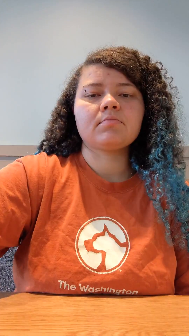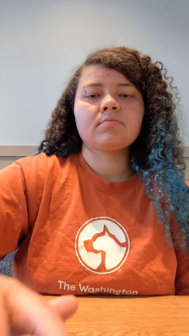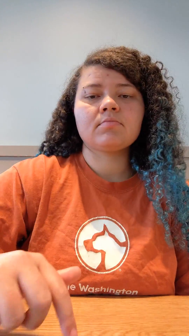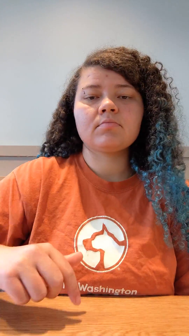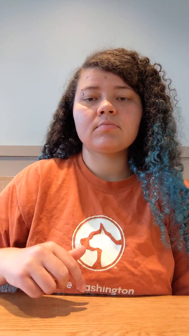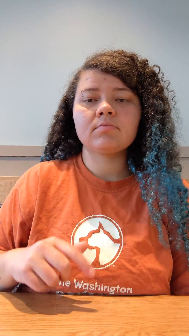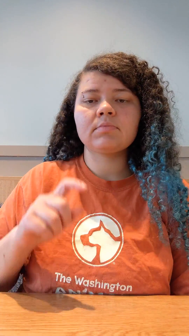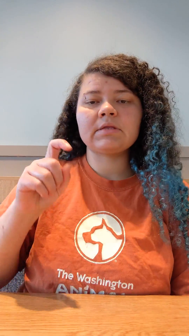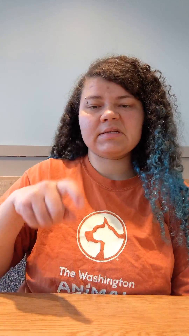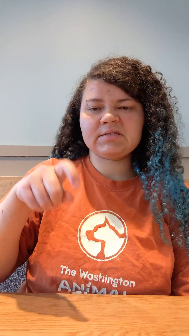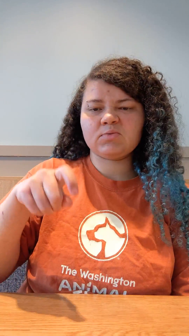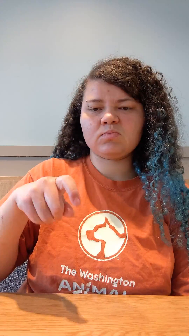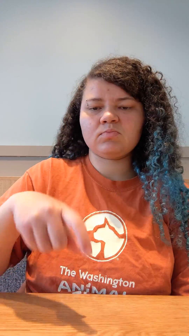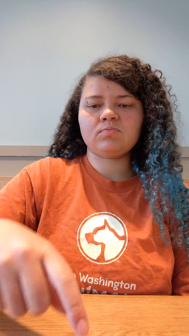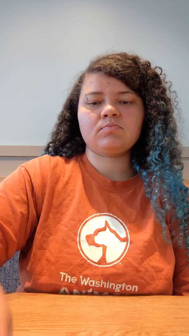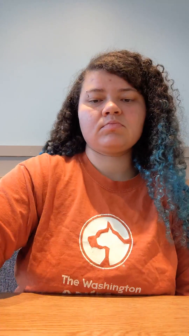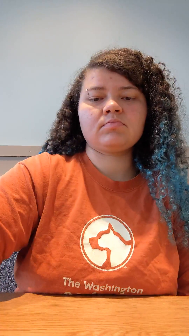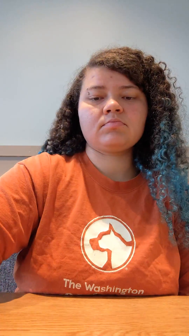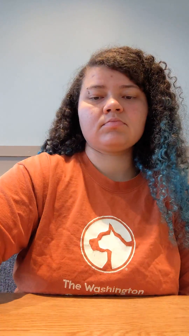need